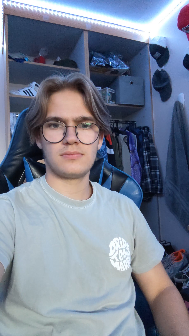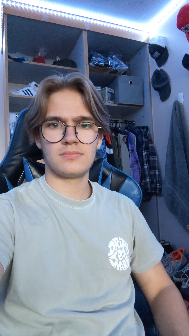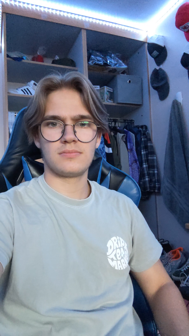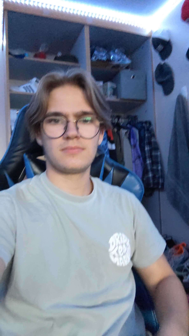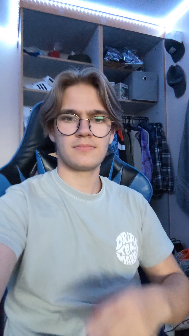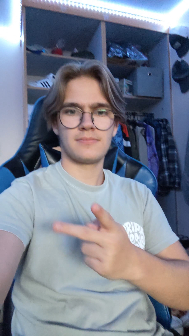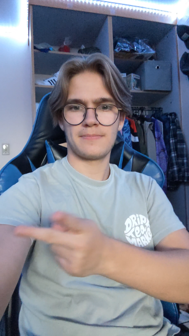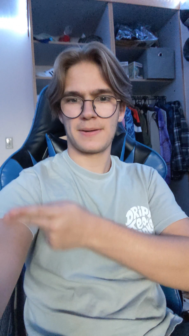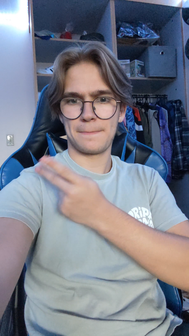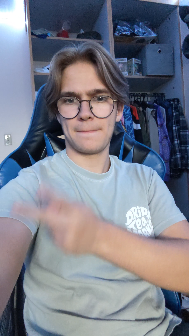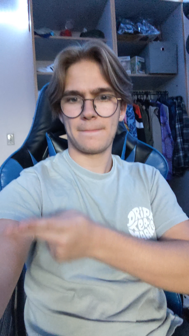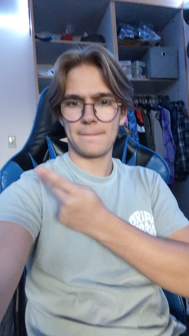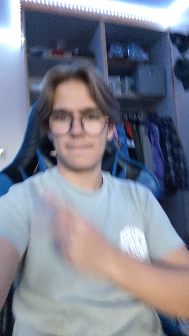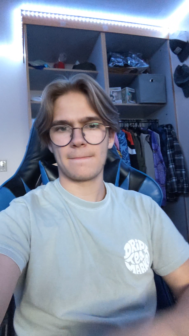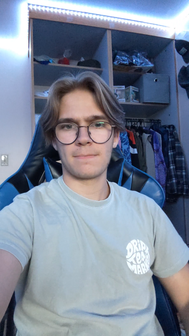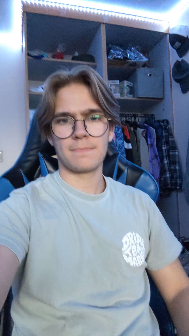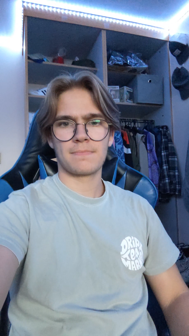sheep